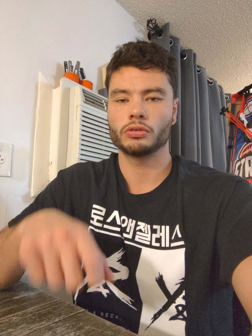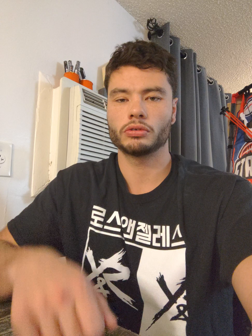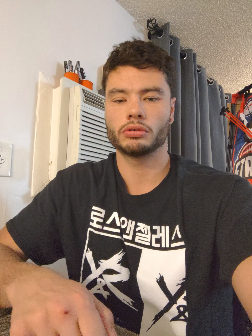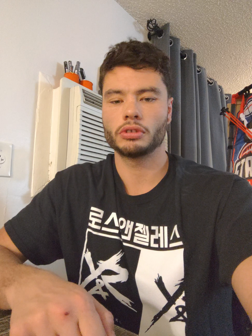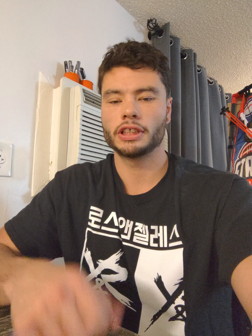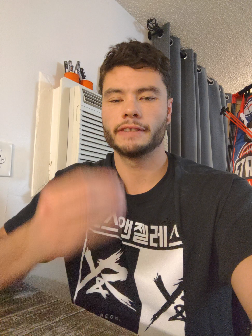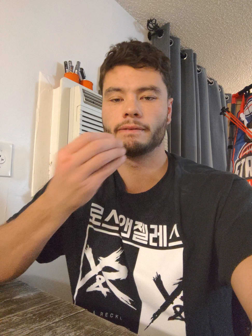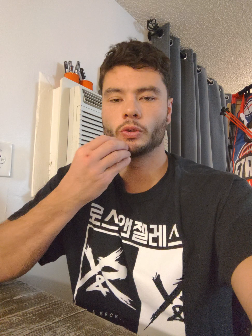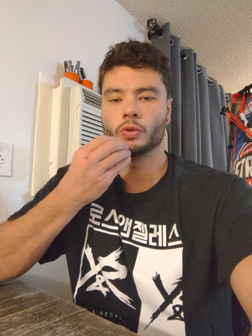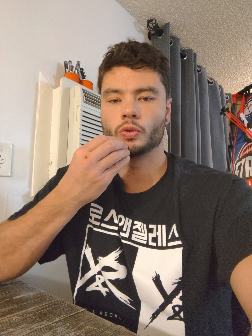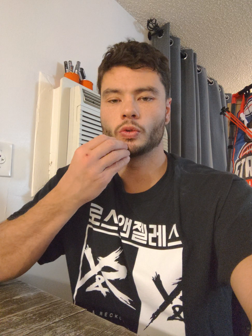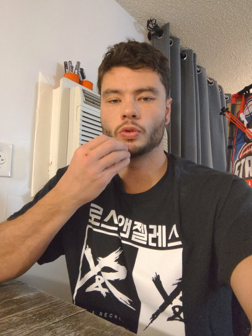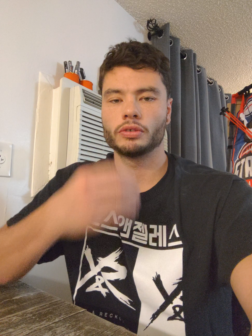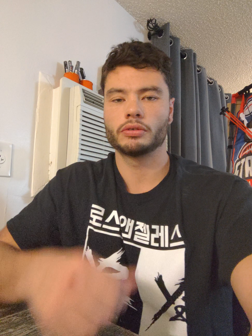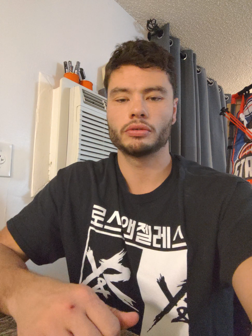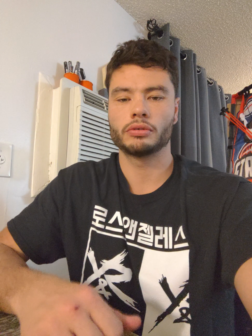food